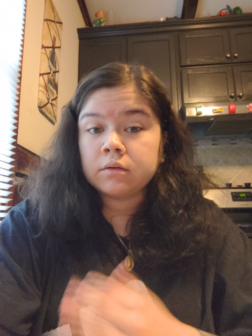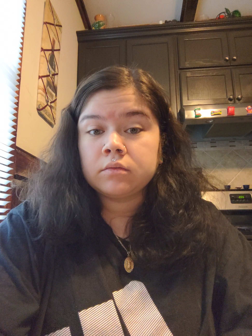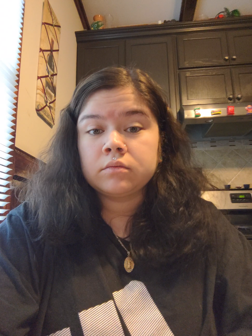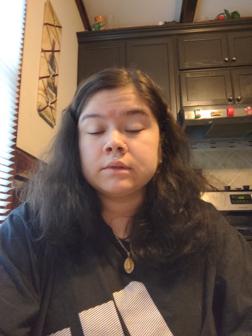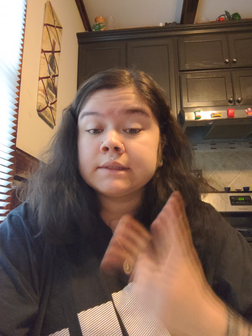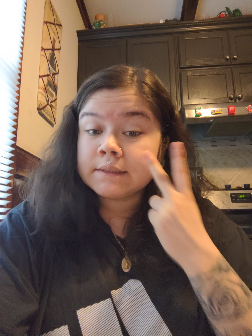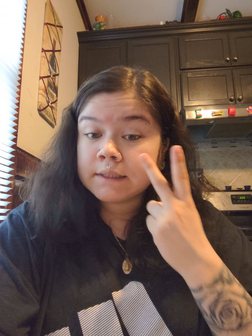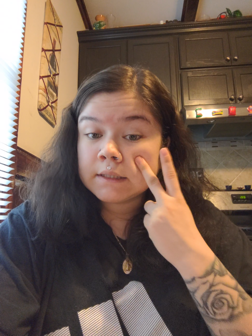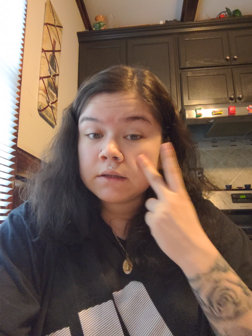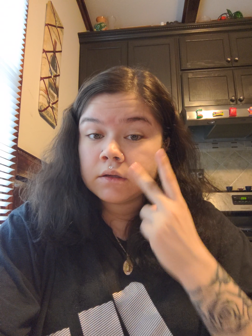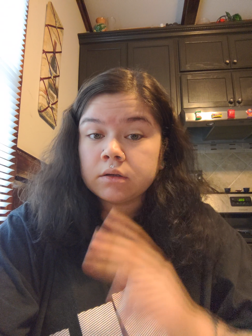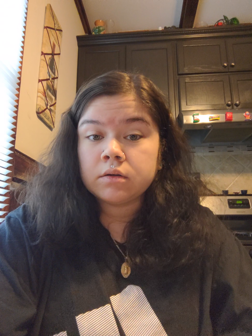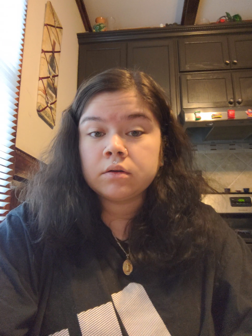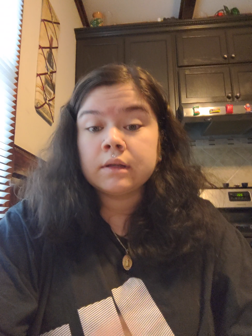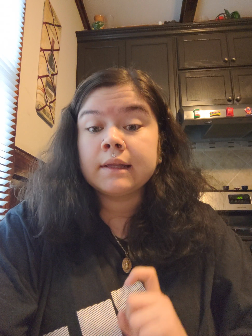see